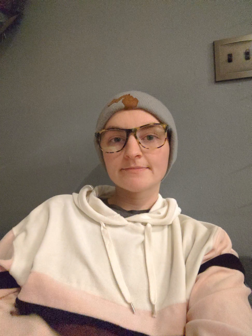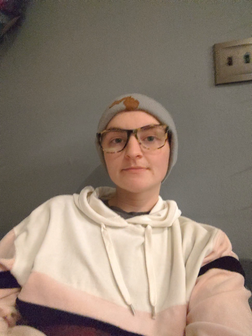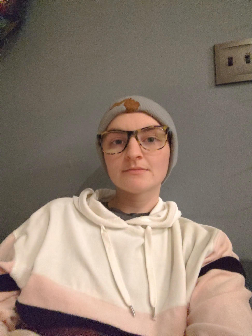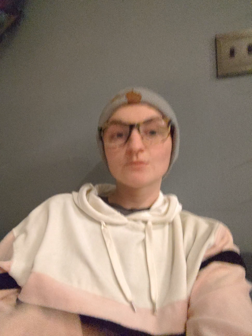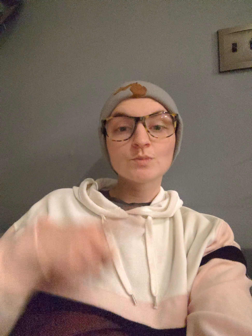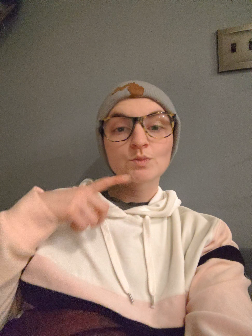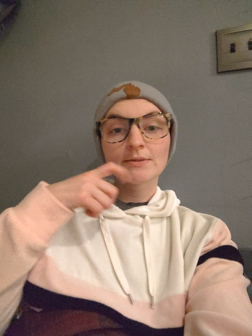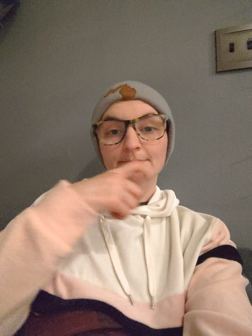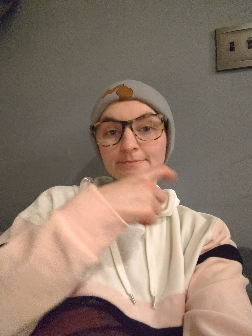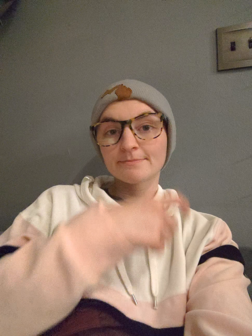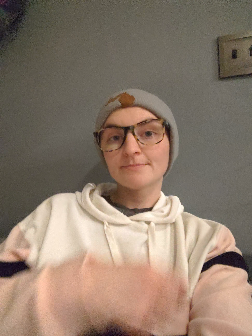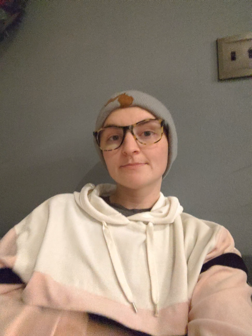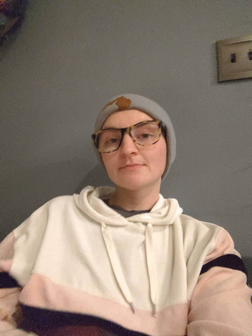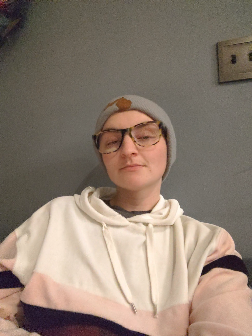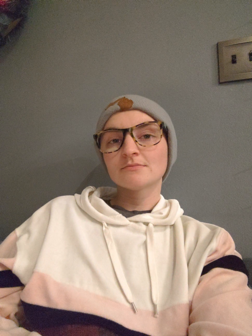cereal